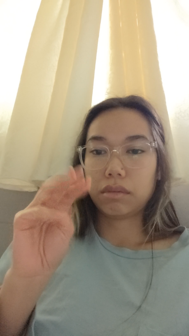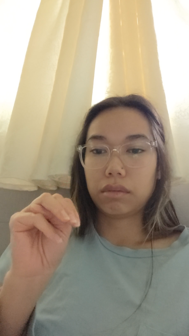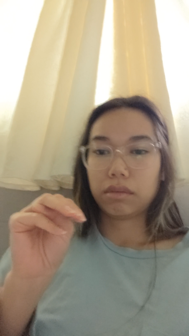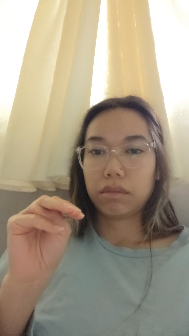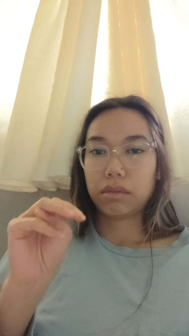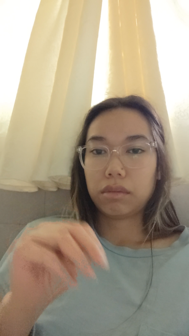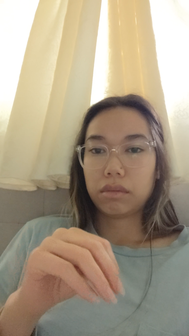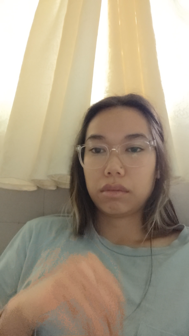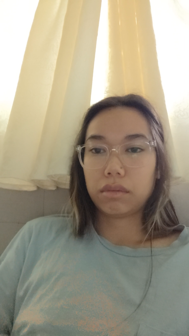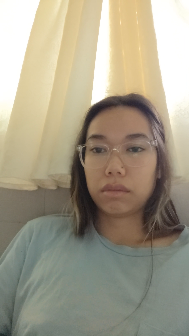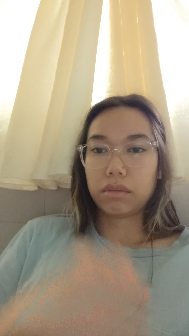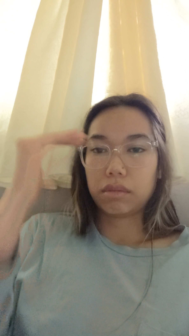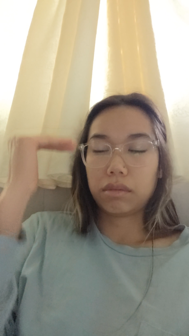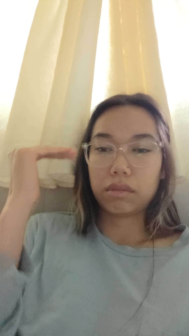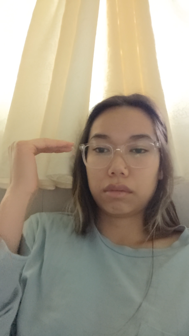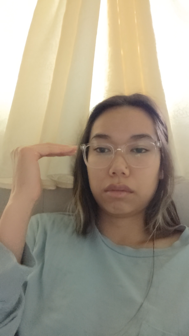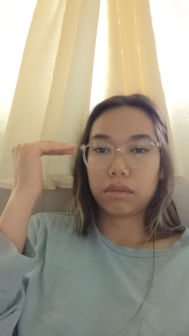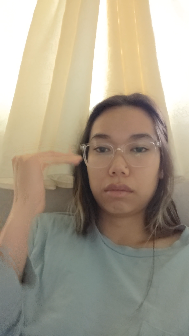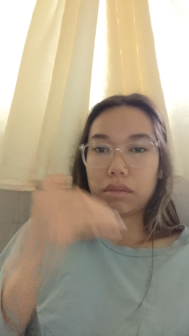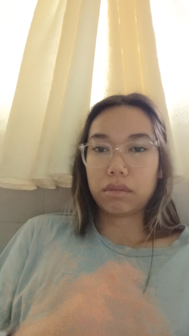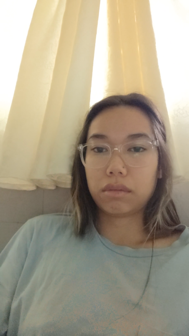short